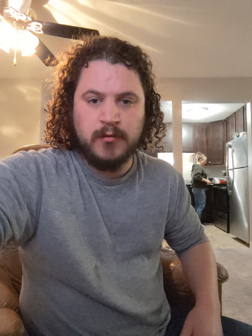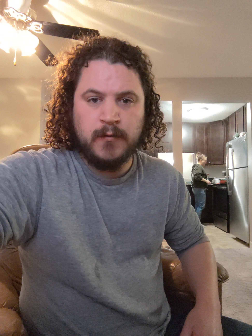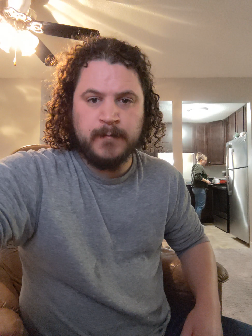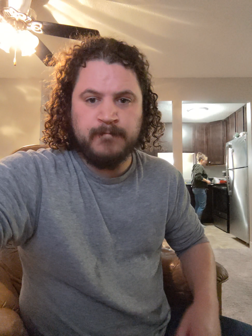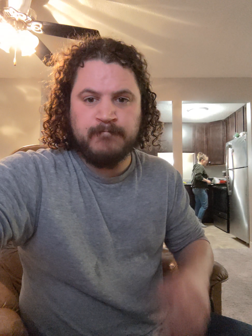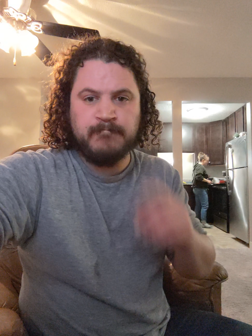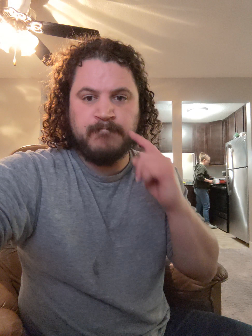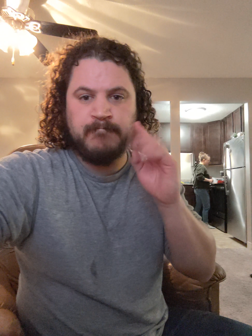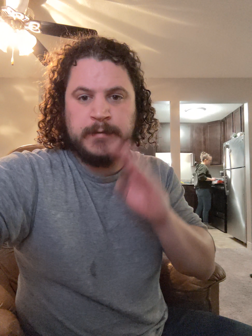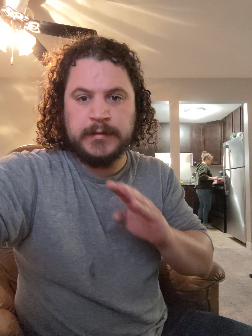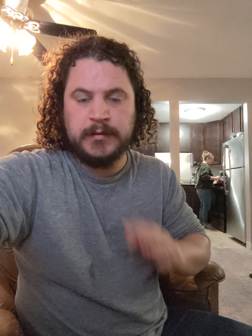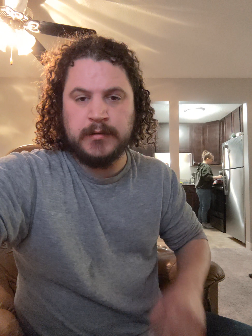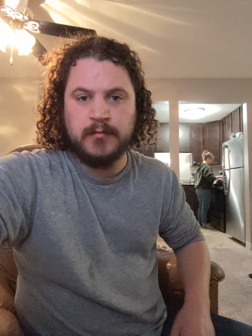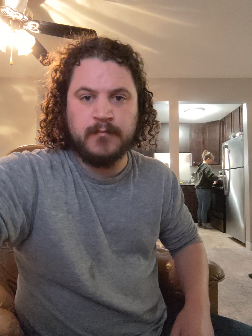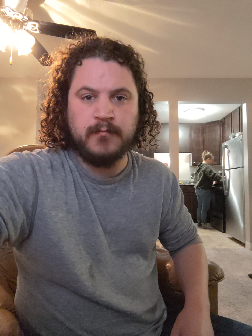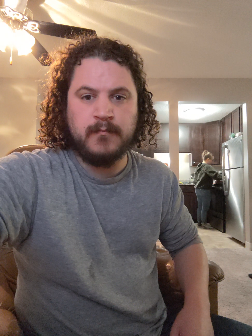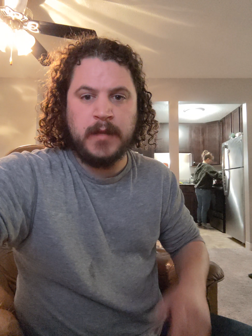bee